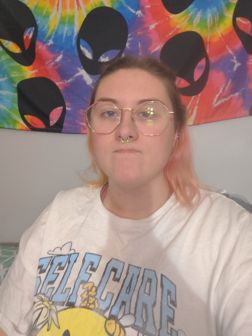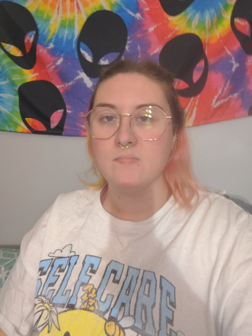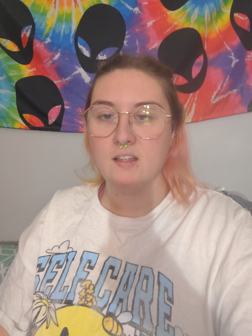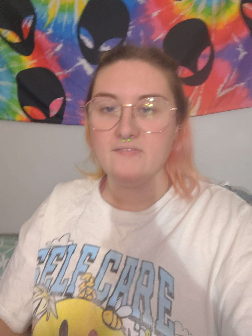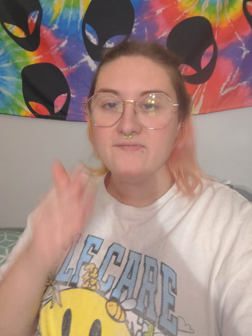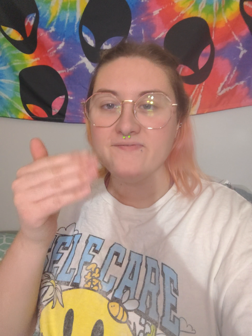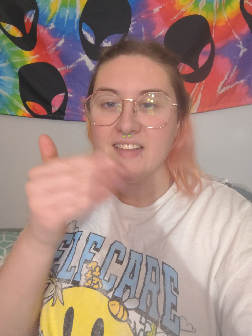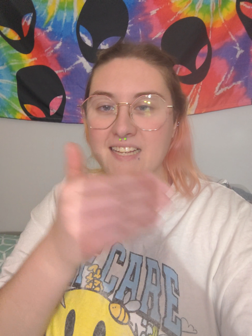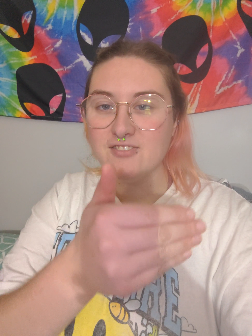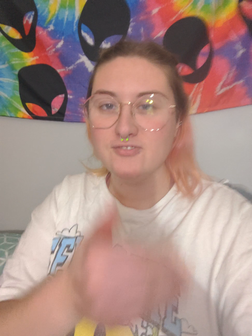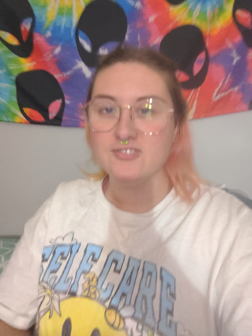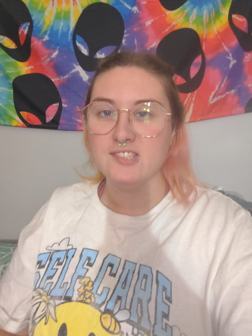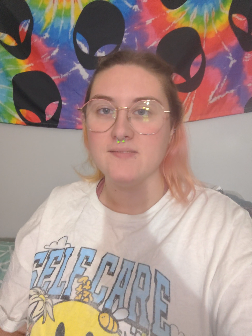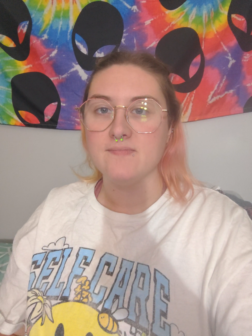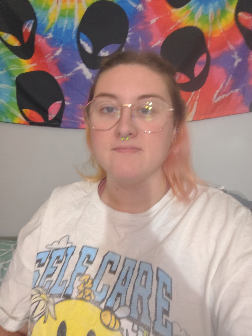fish